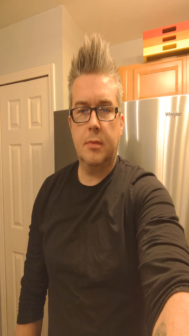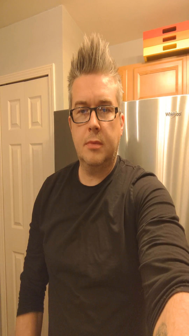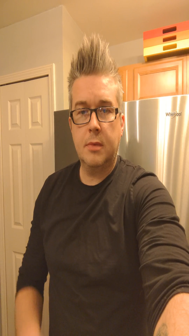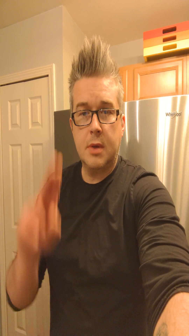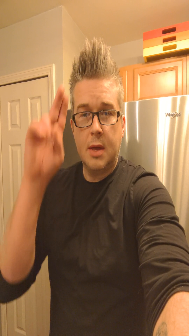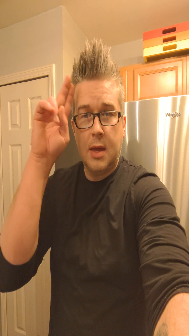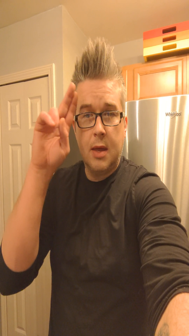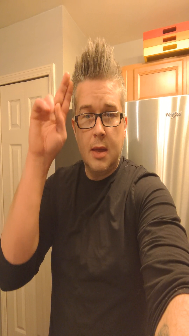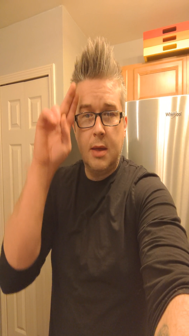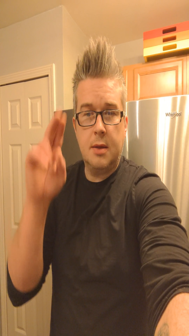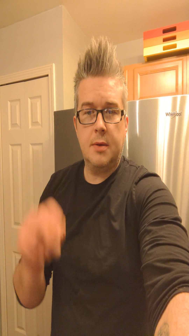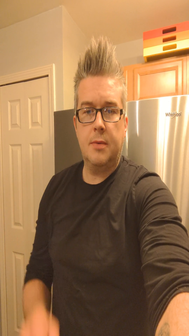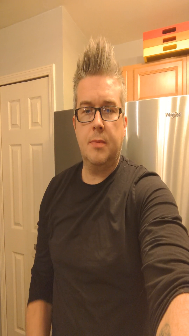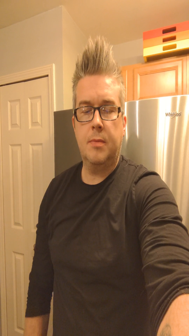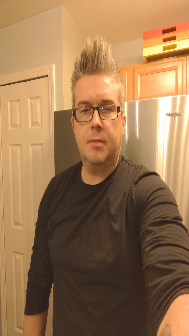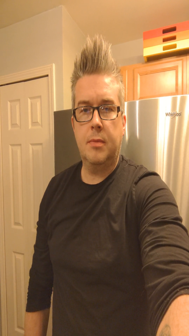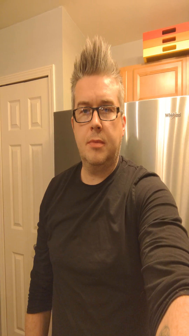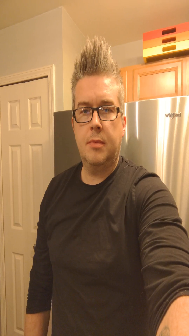uncle